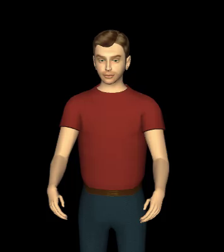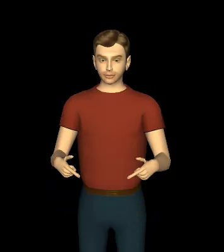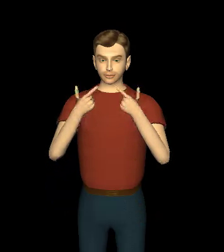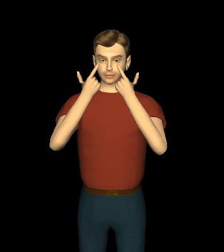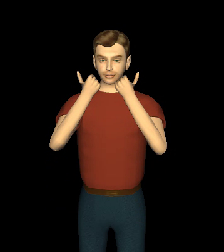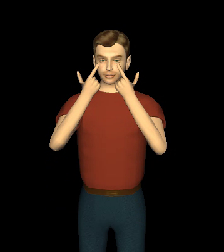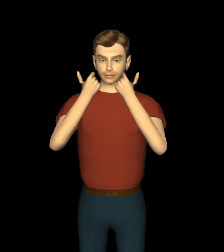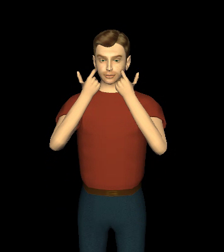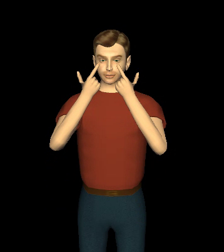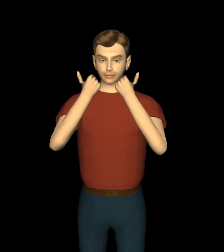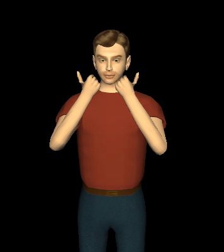يبكي